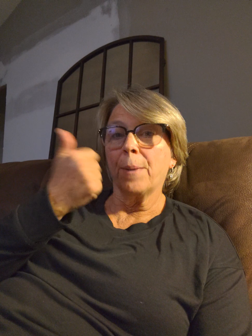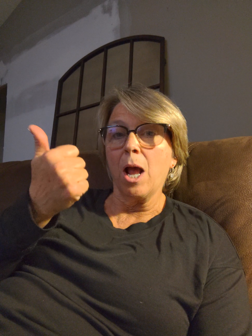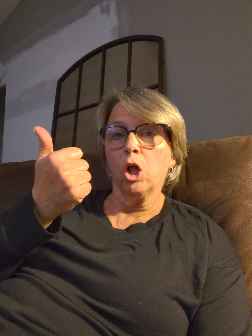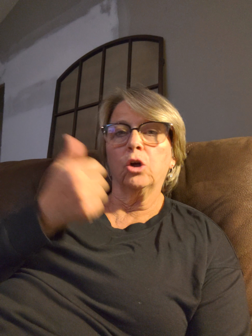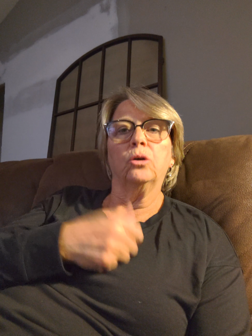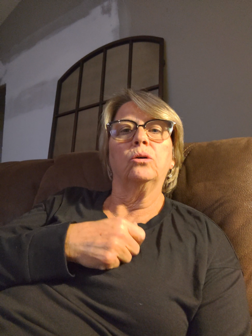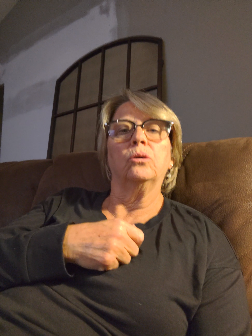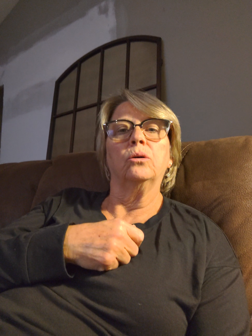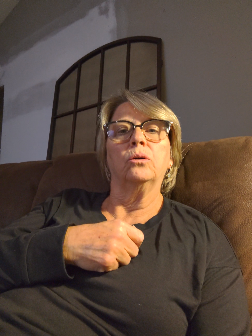better